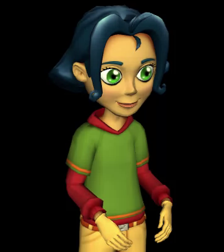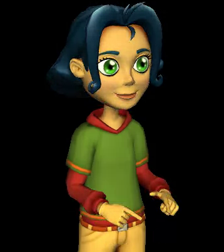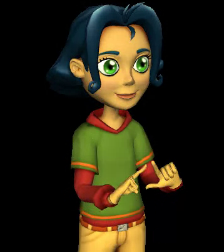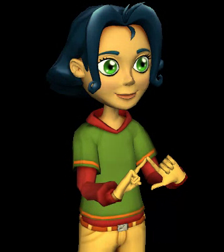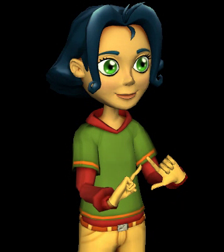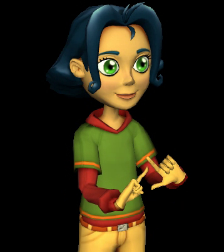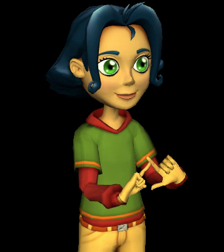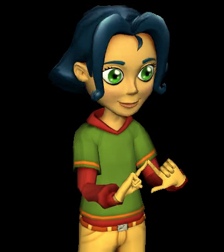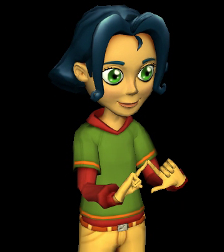دائرة